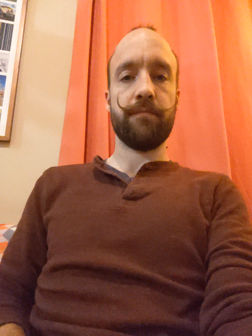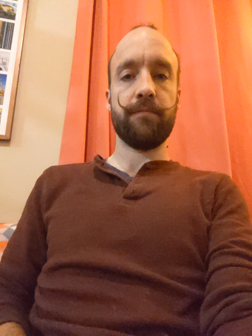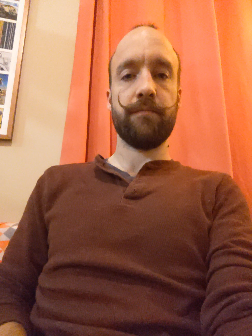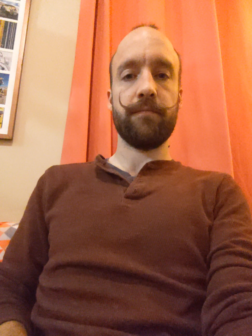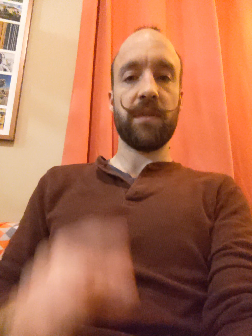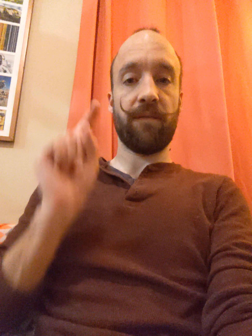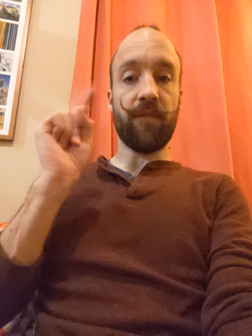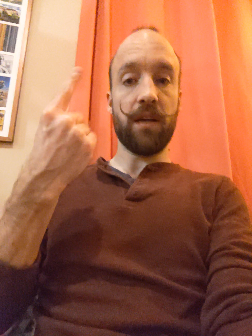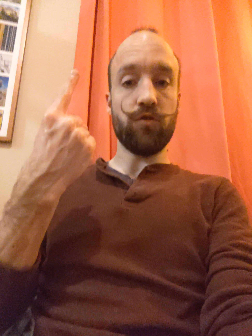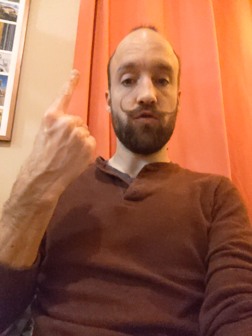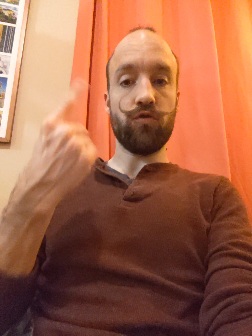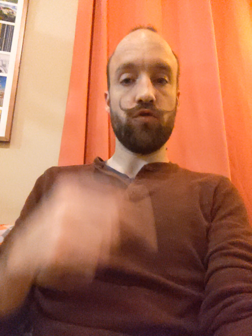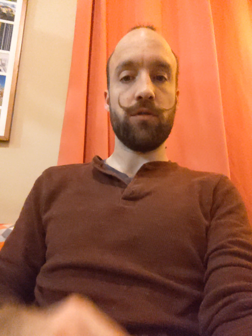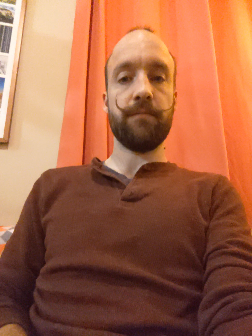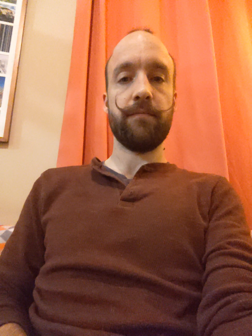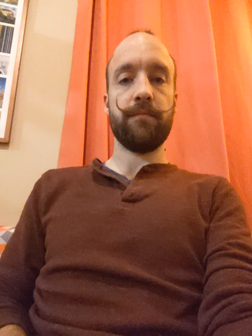first